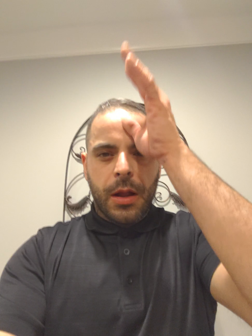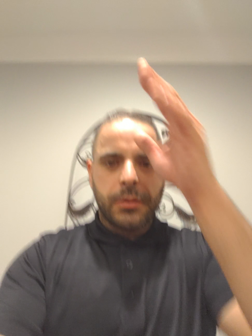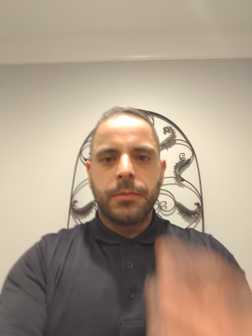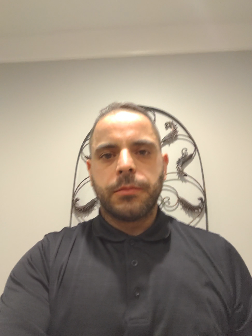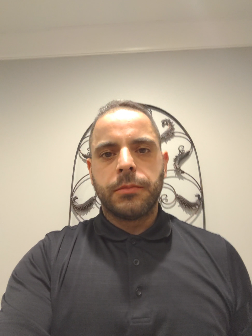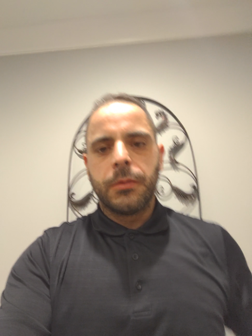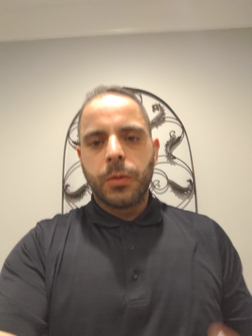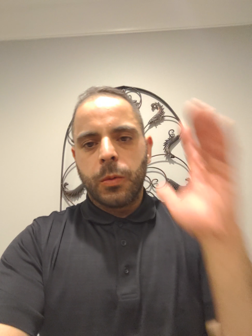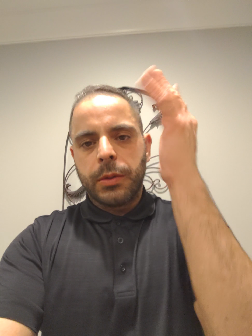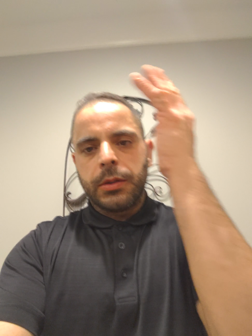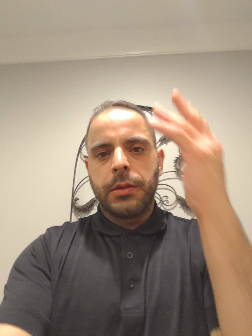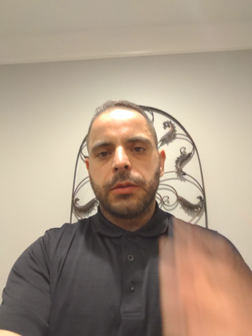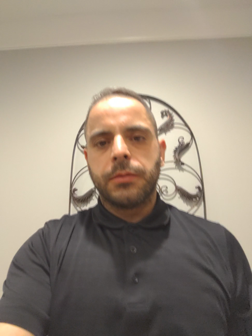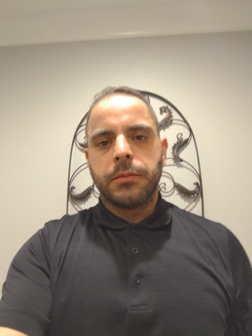tree